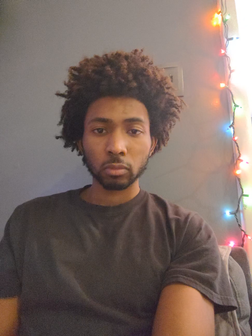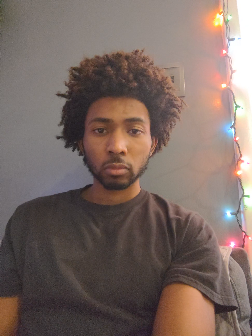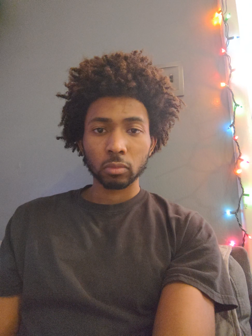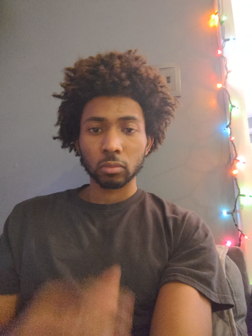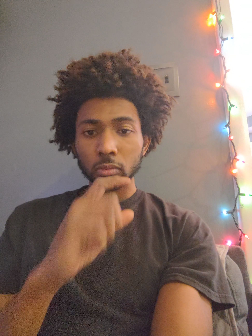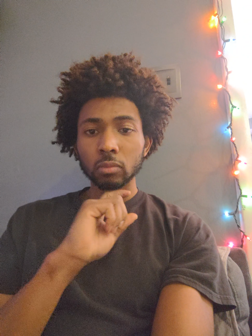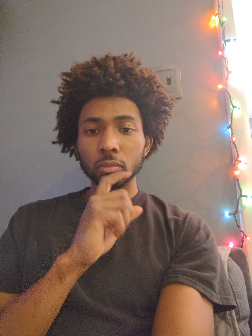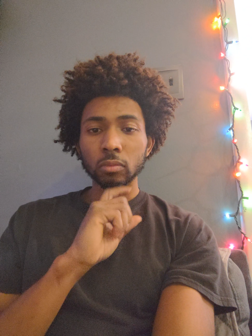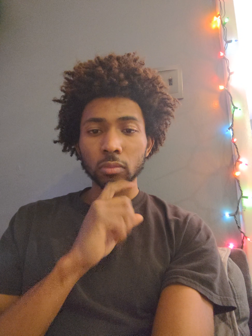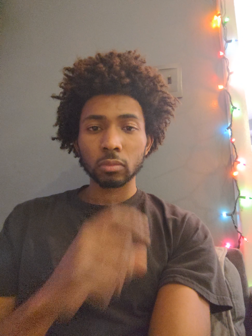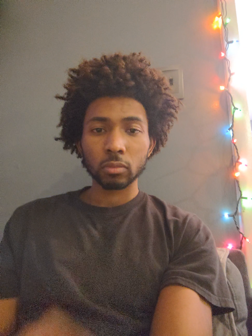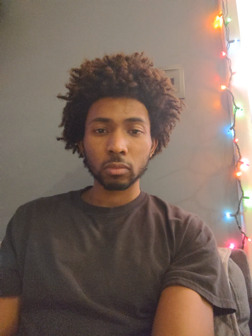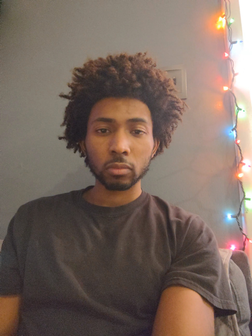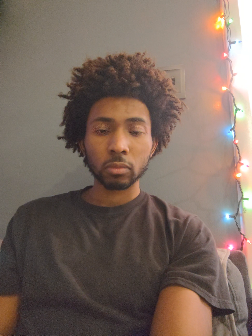garbage